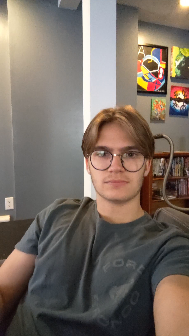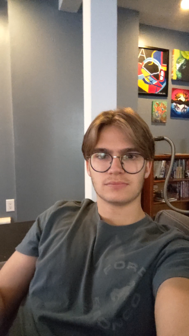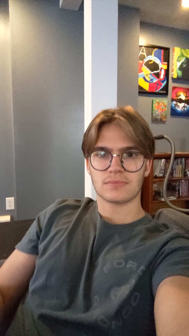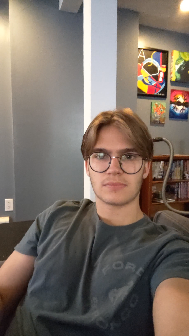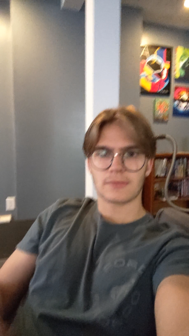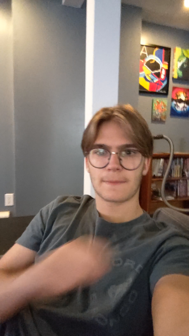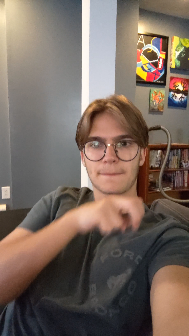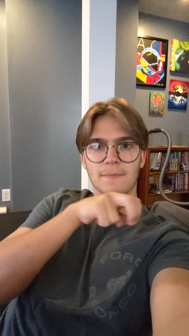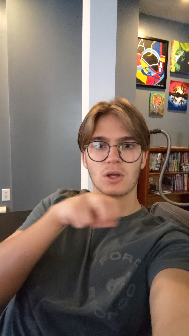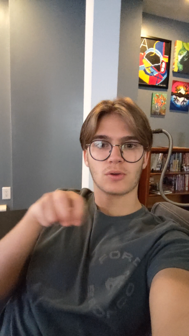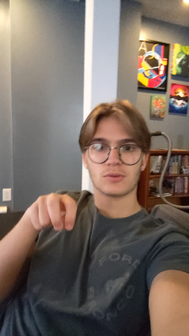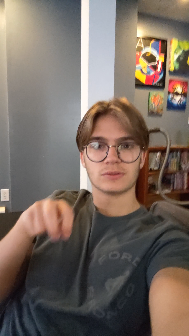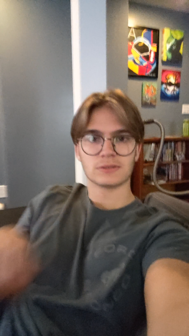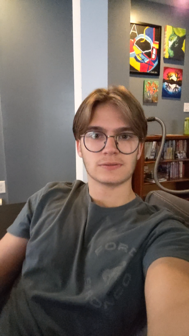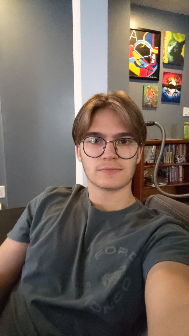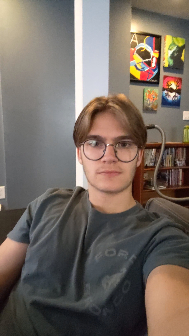porch